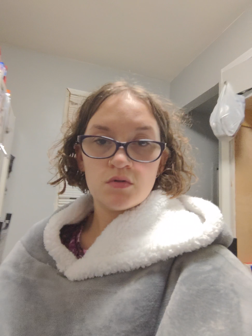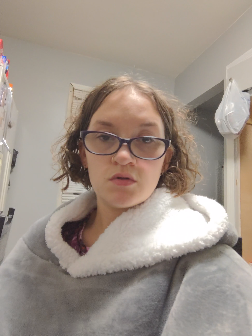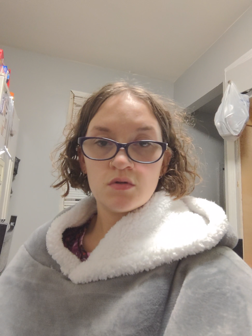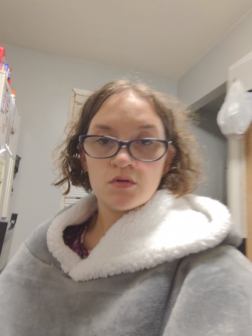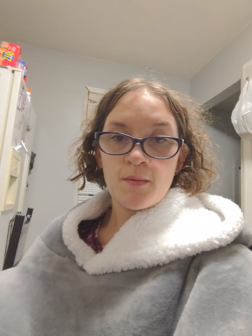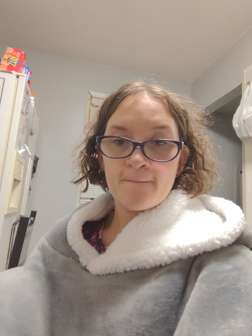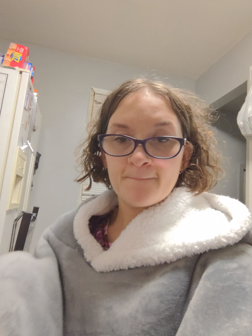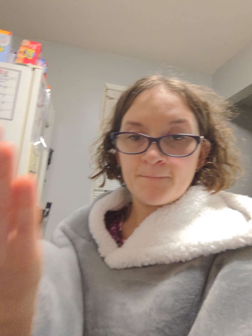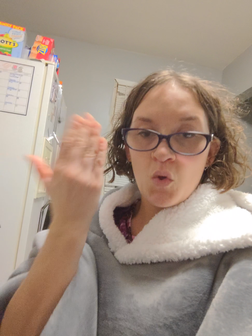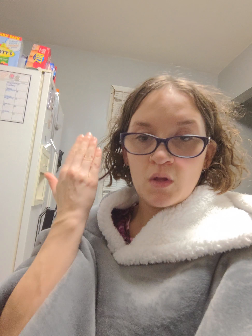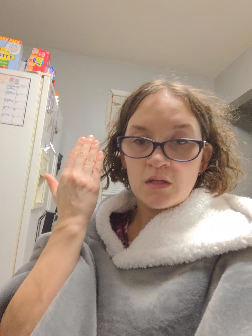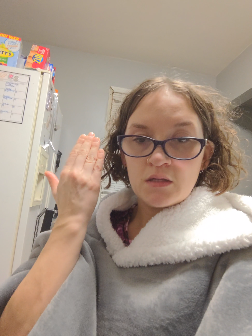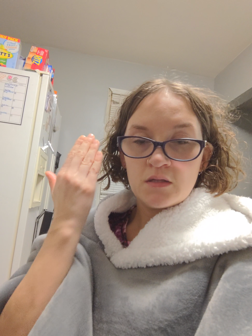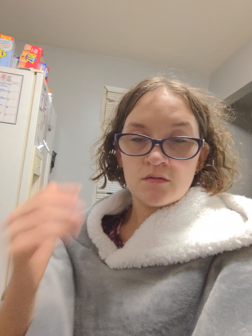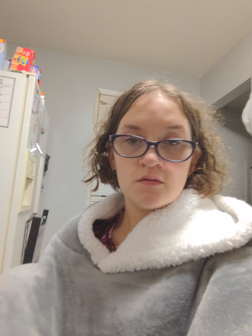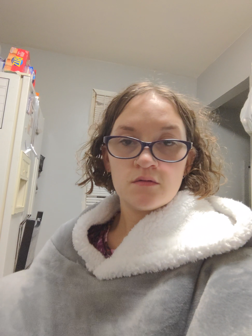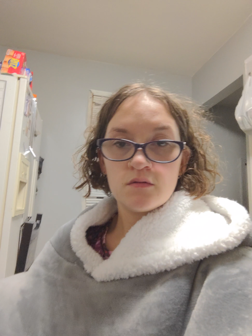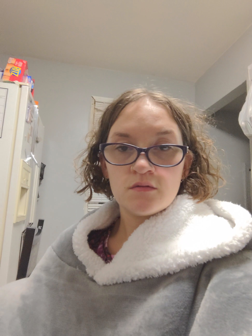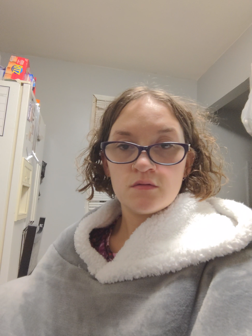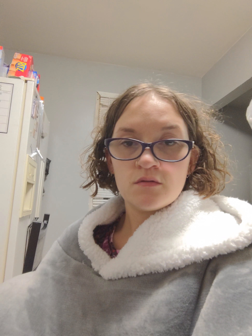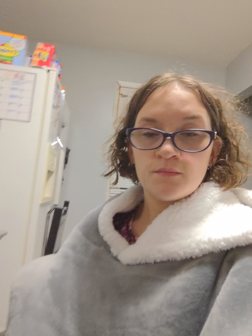morning